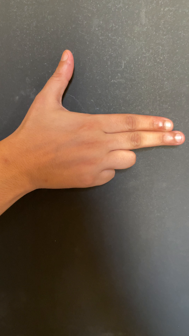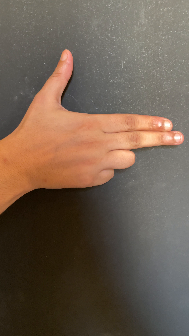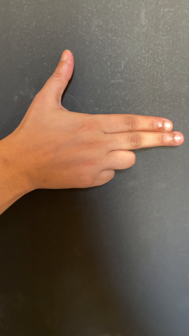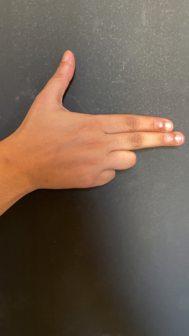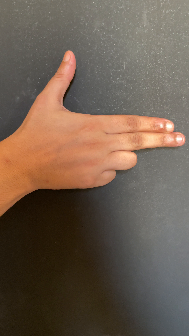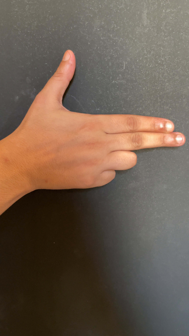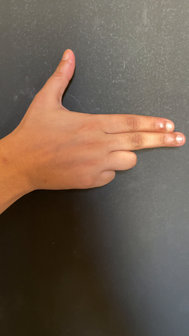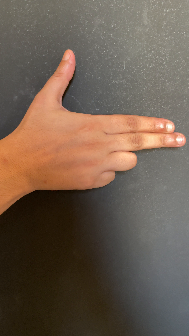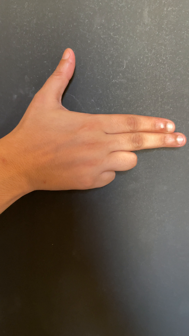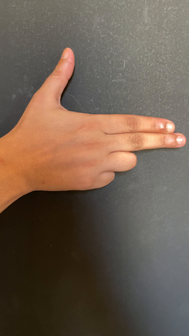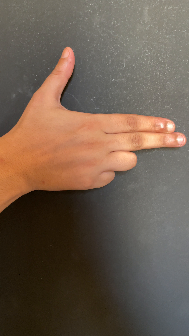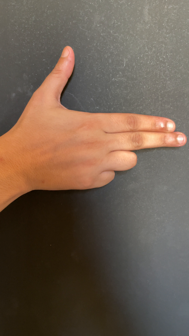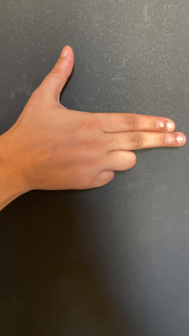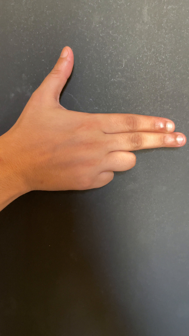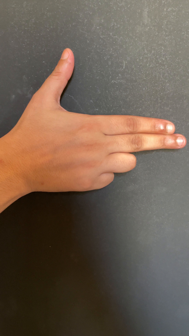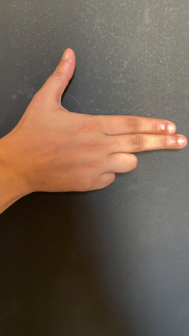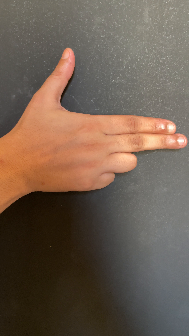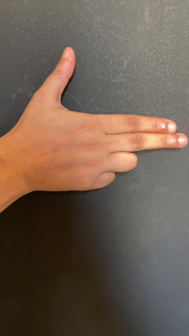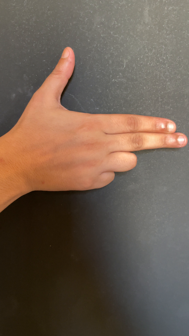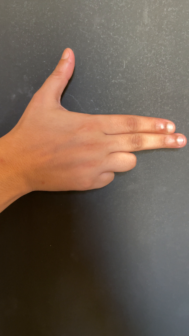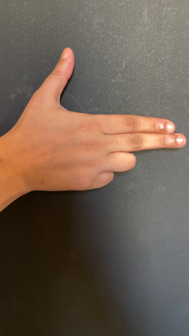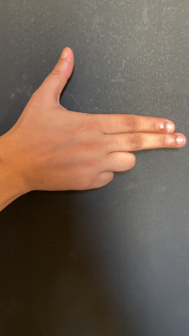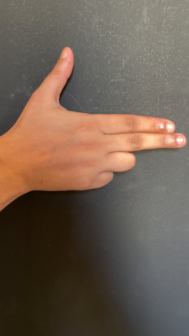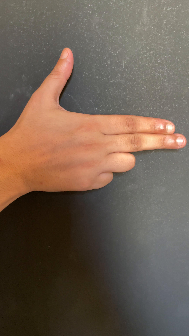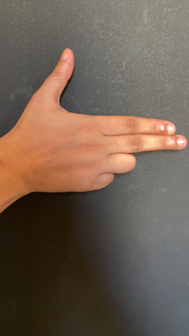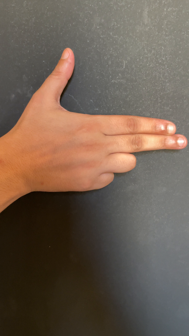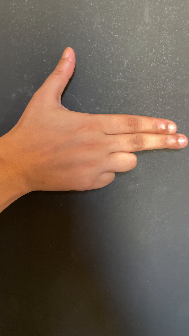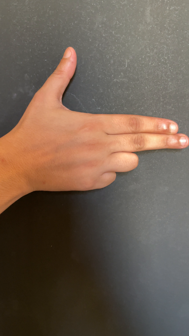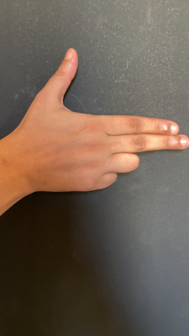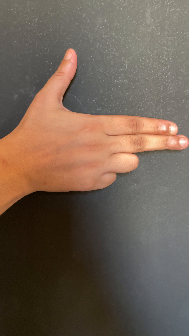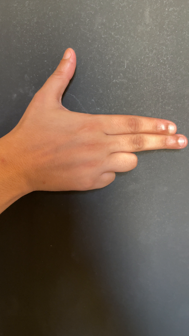च